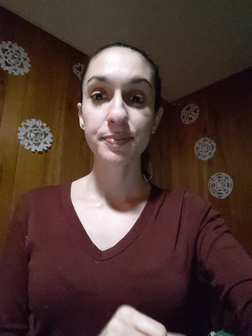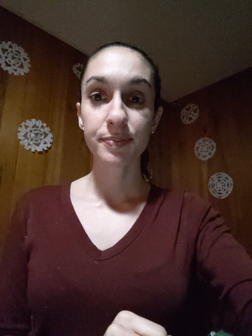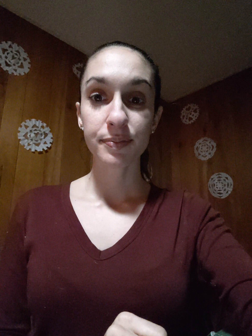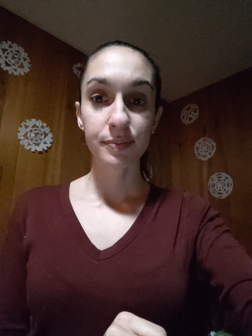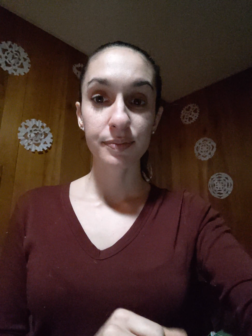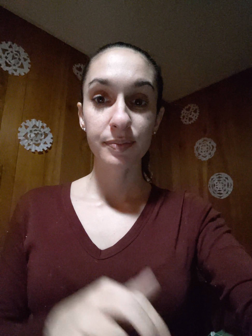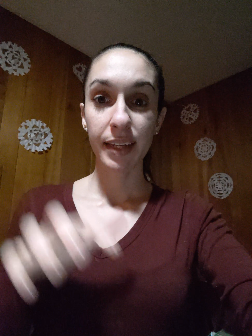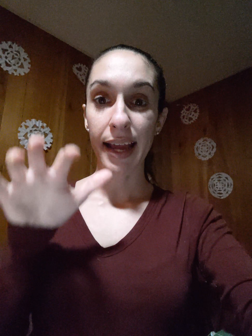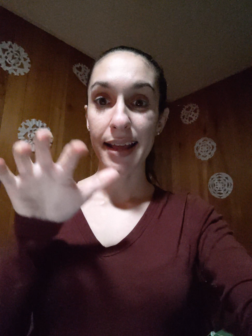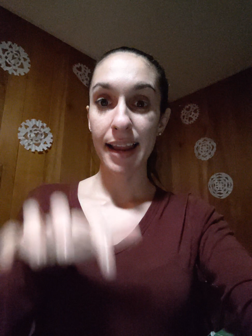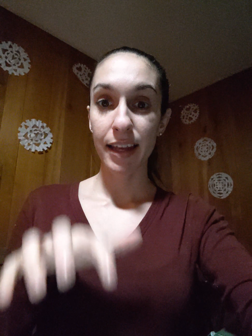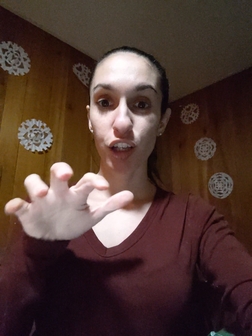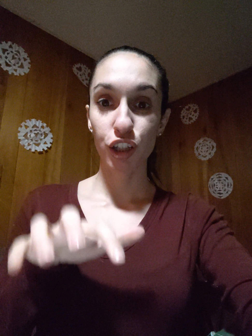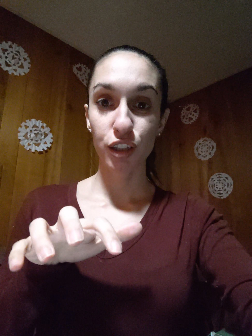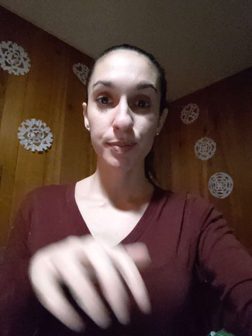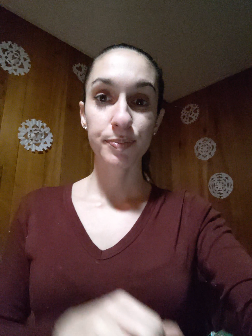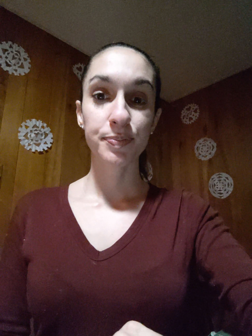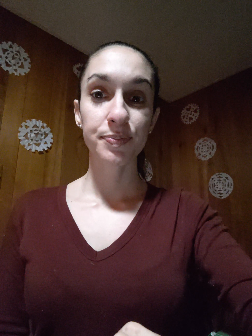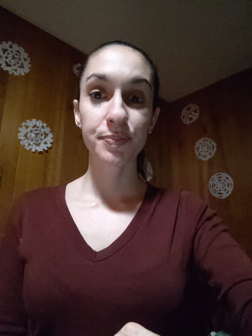alligator